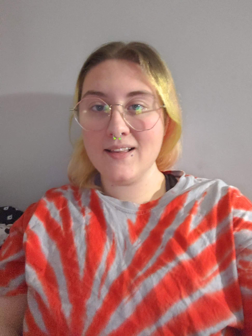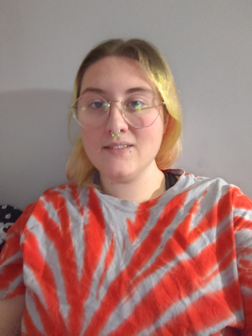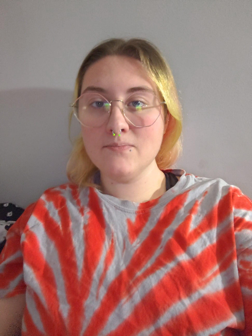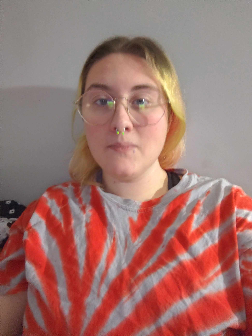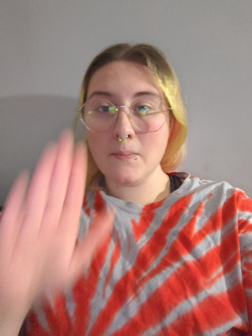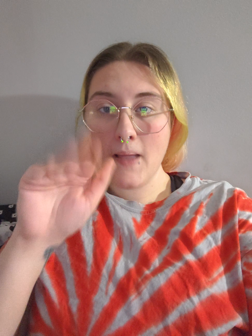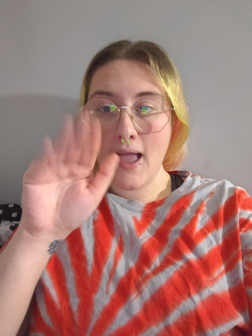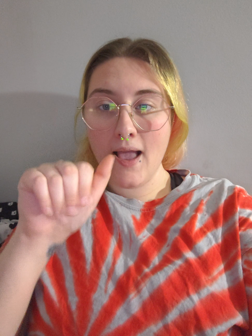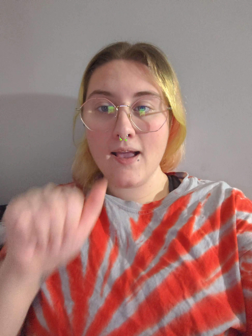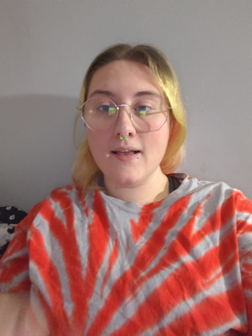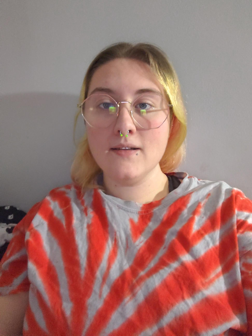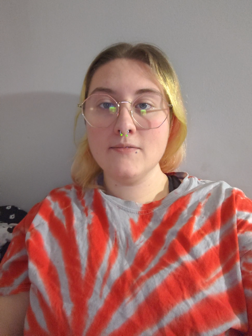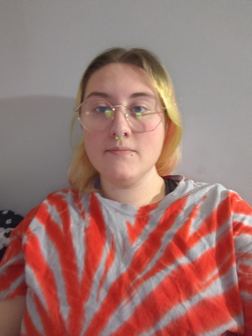bye